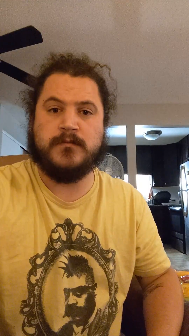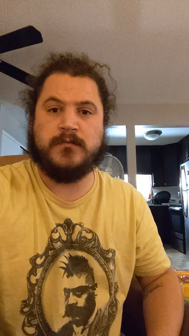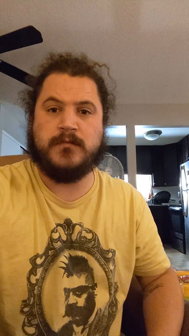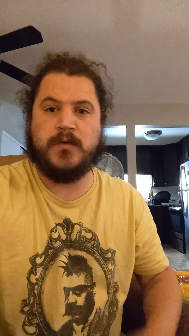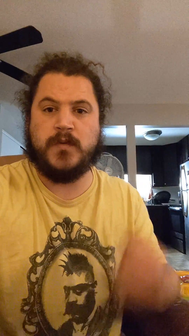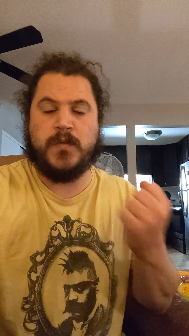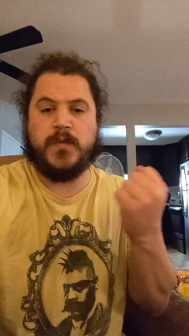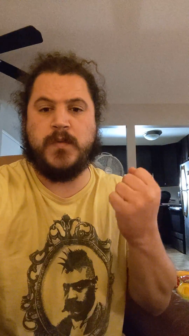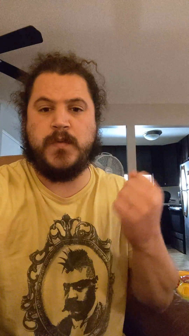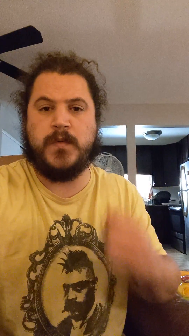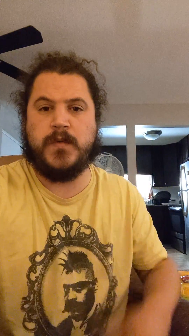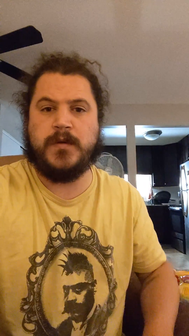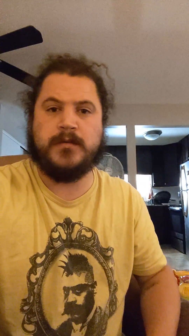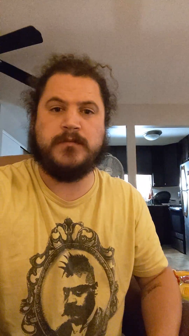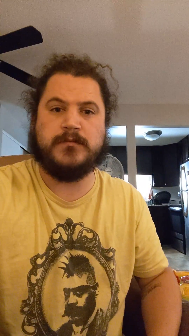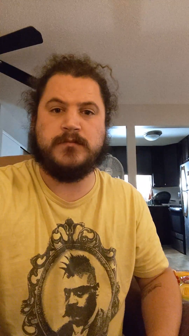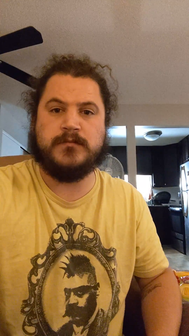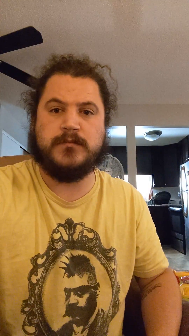hold